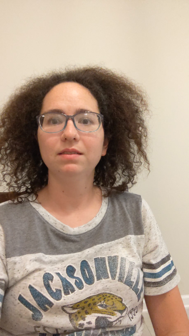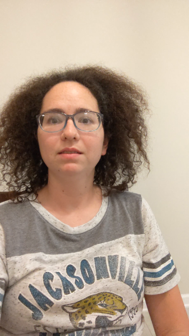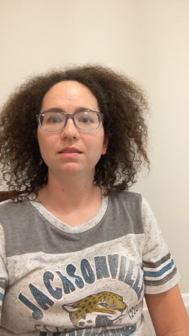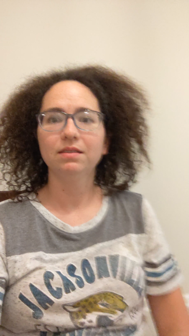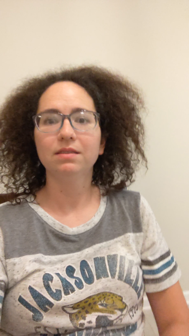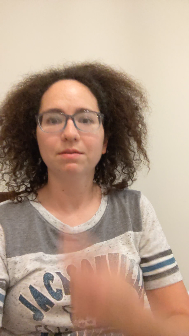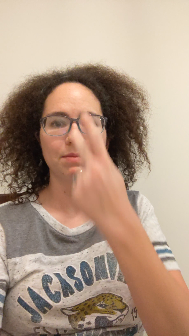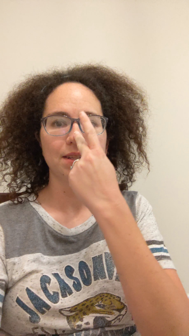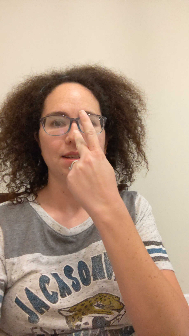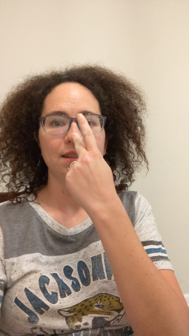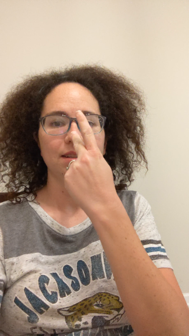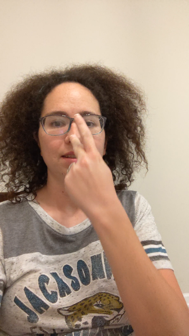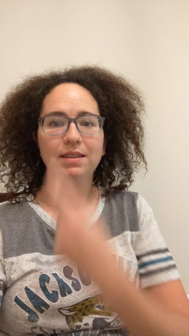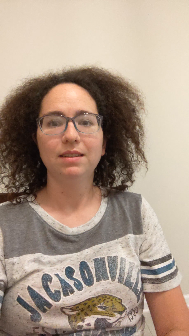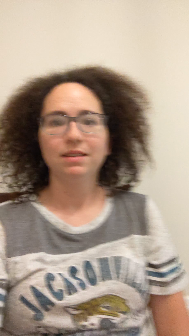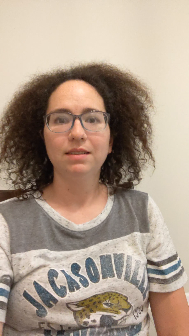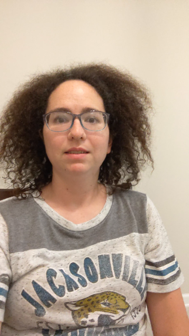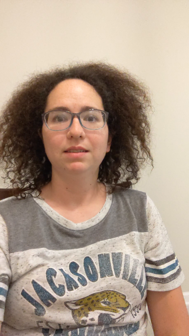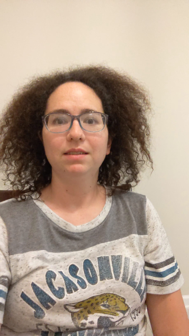penis